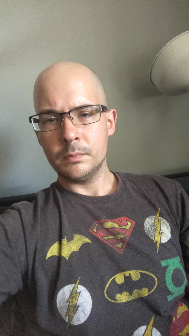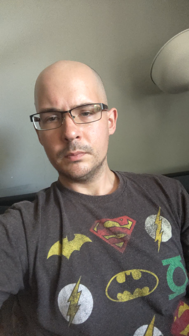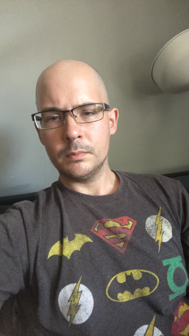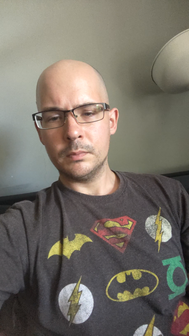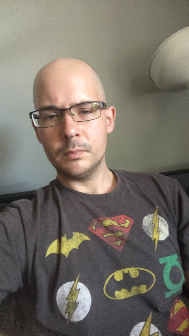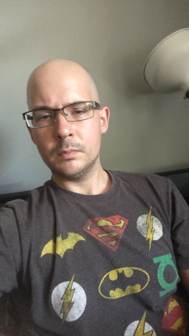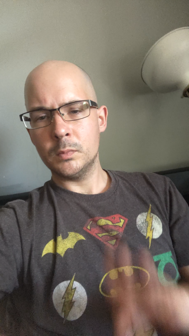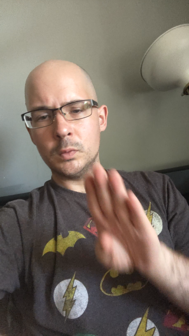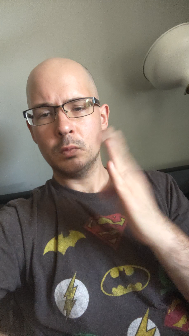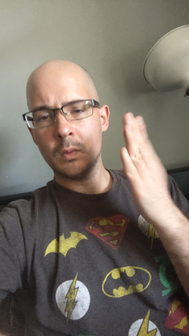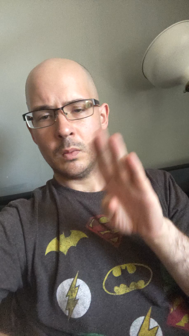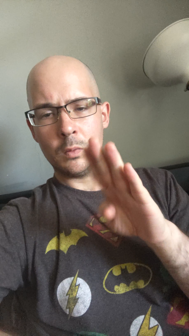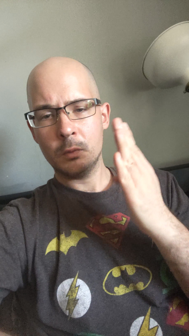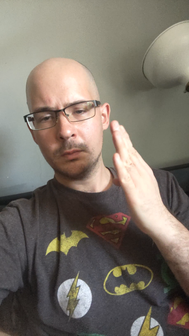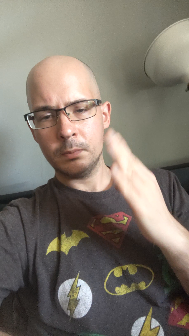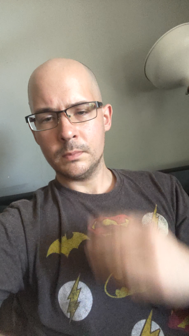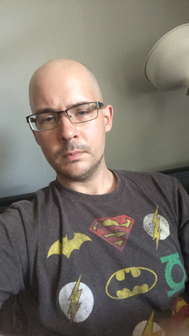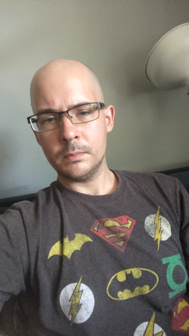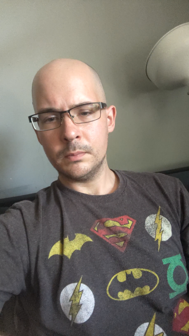door